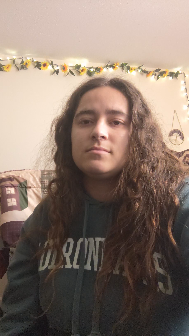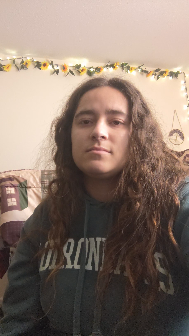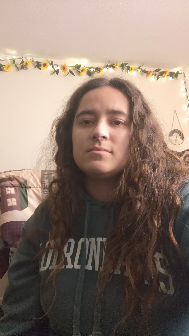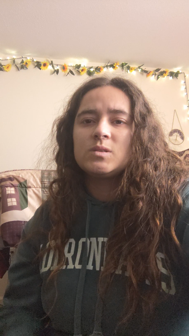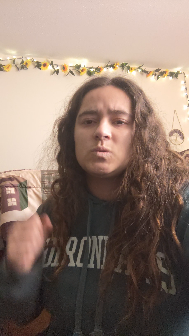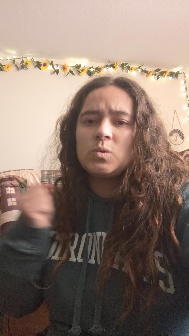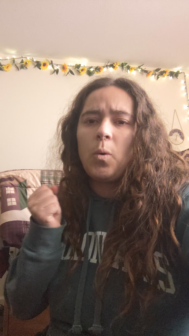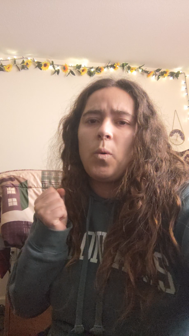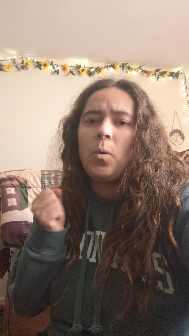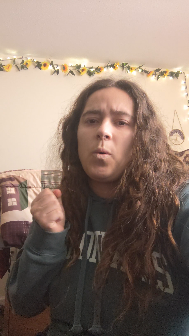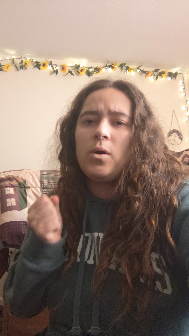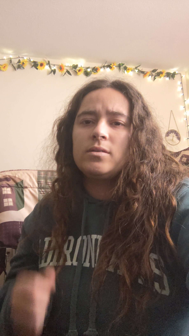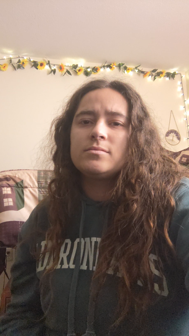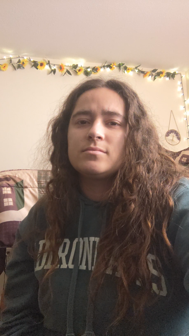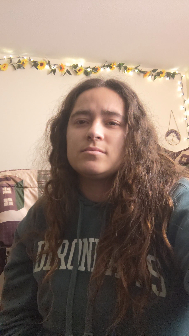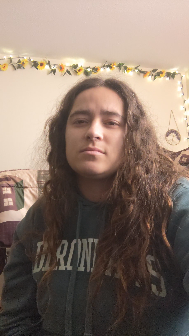cold